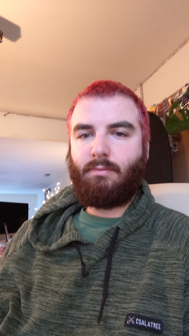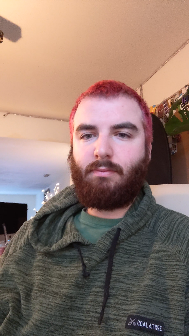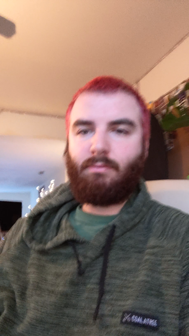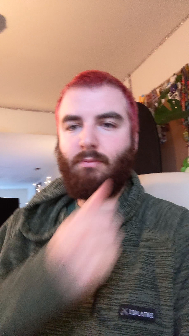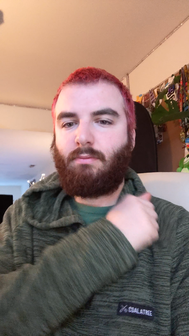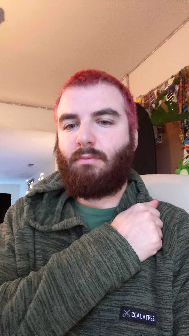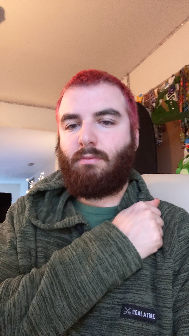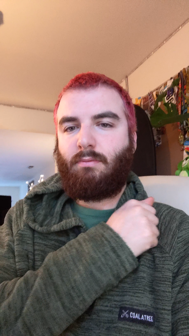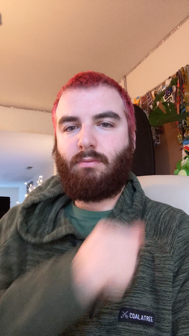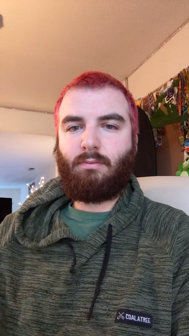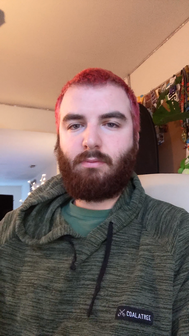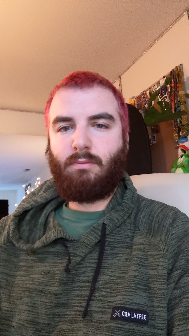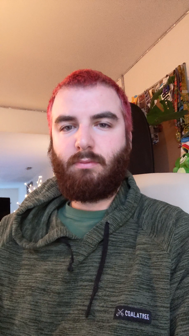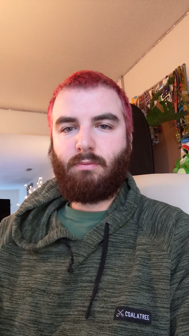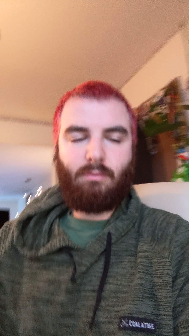hug